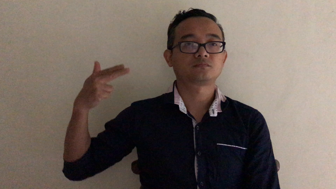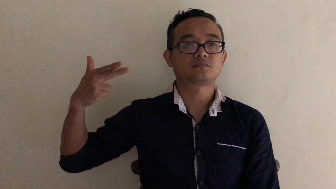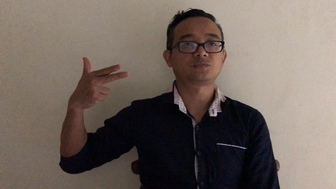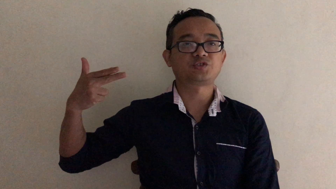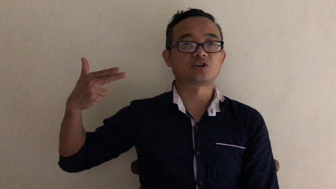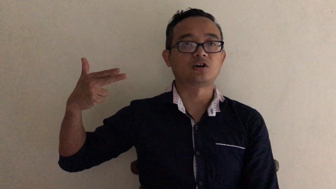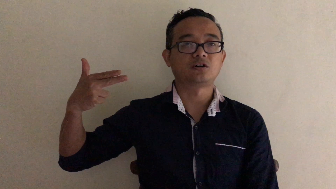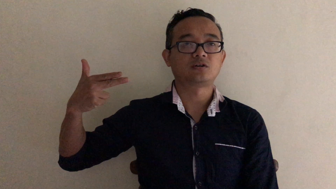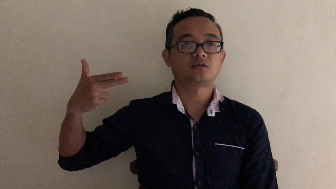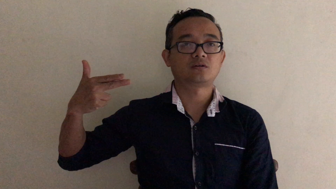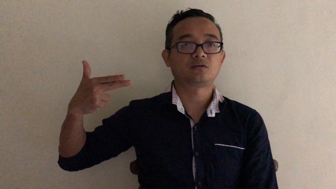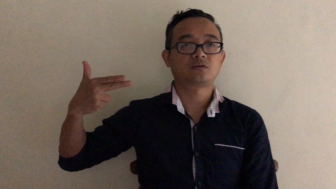च